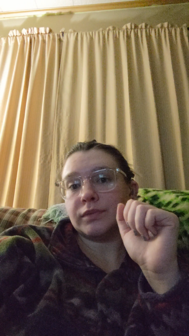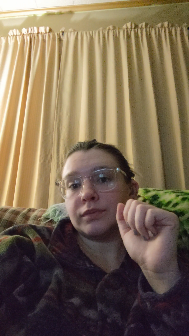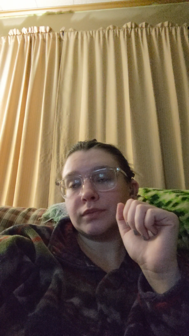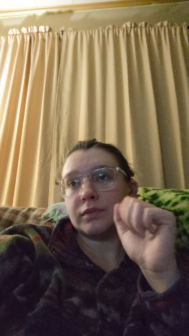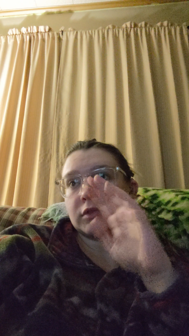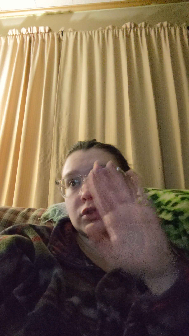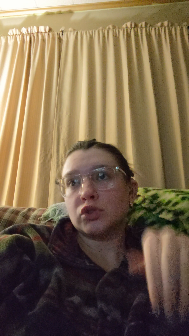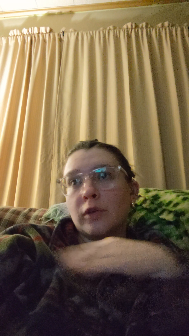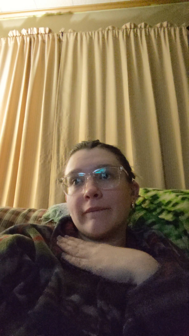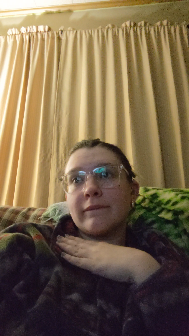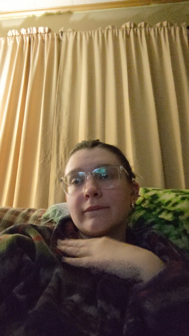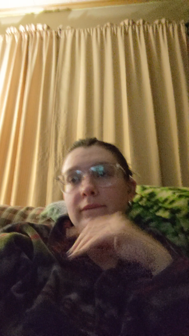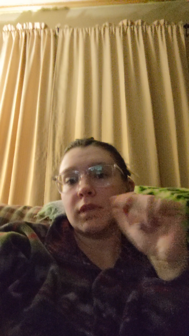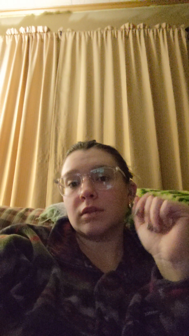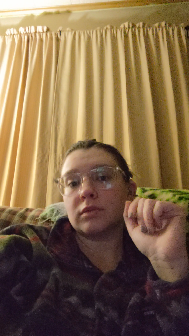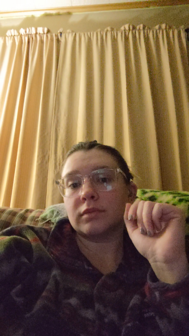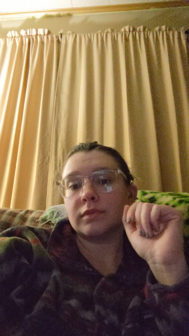scarf